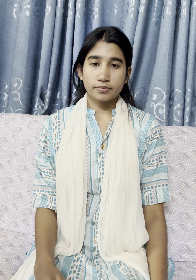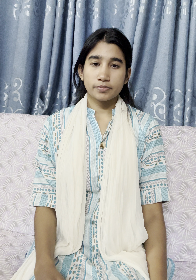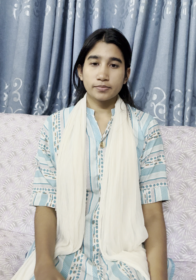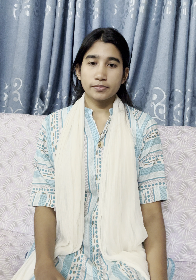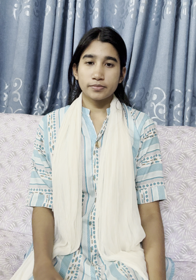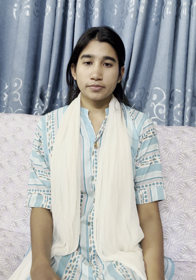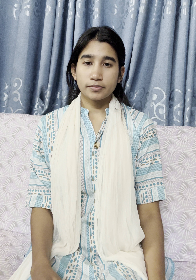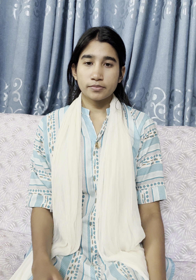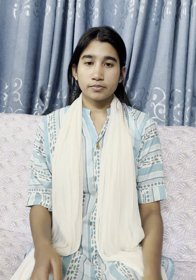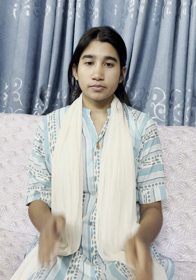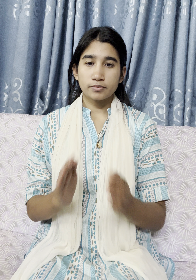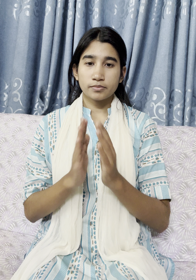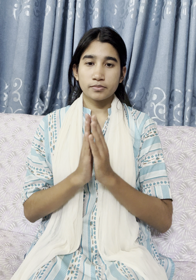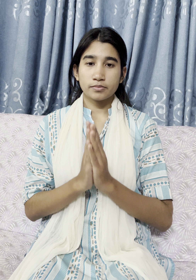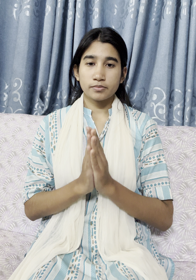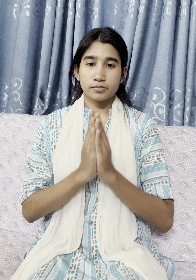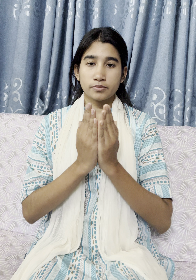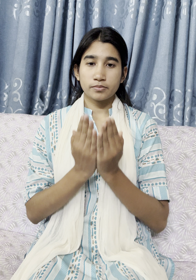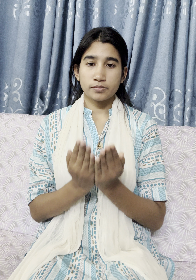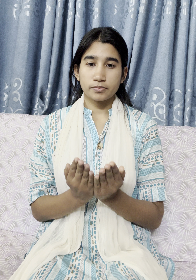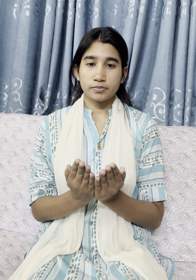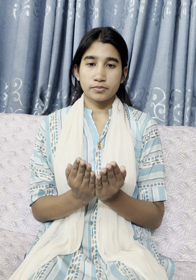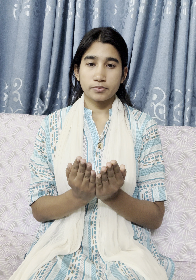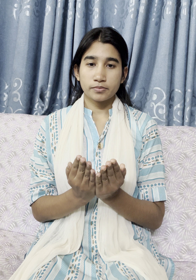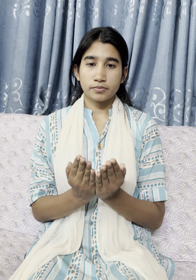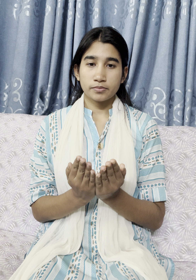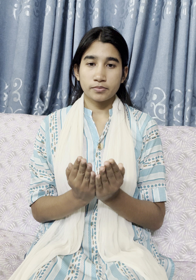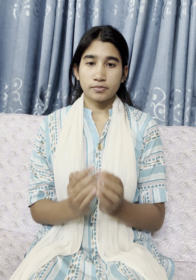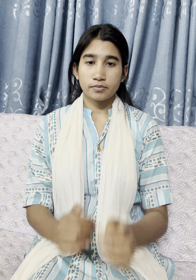বই